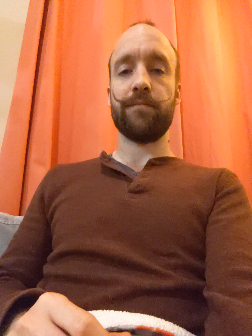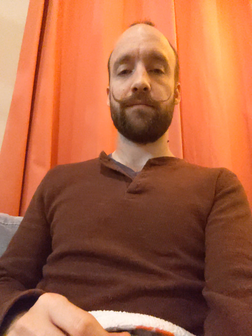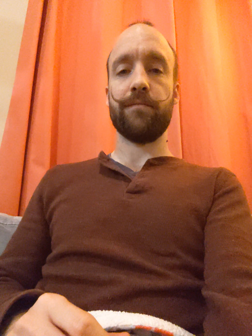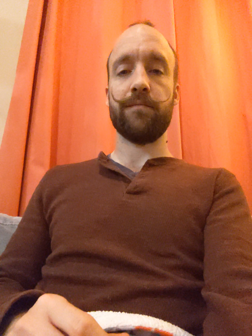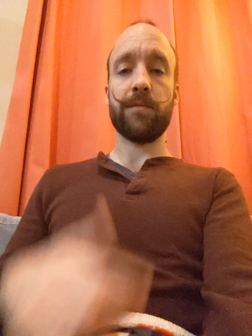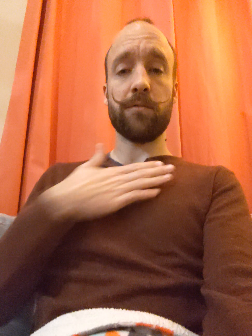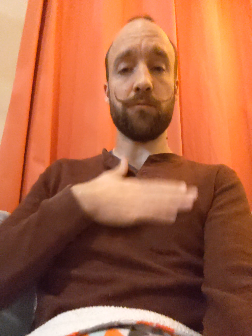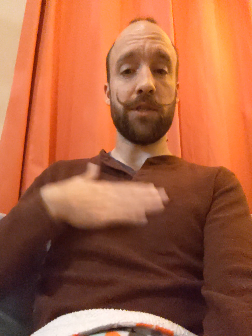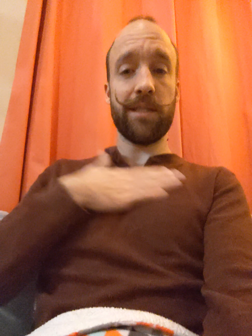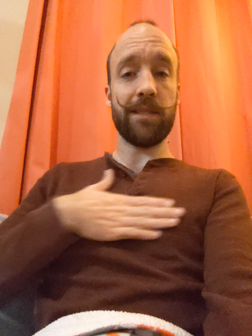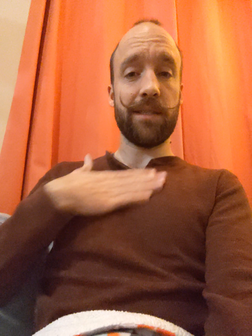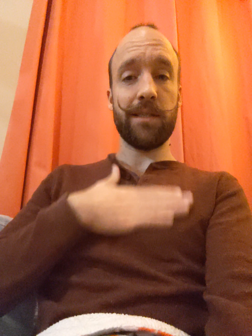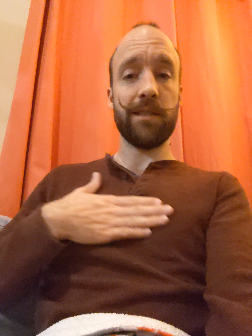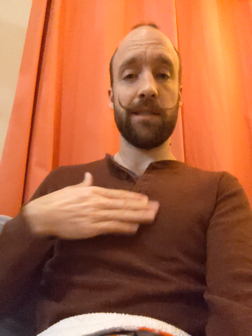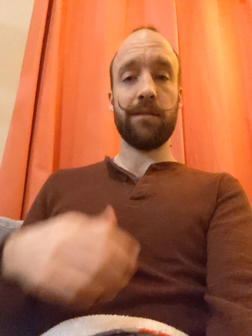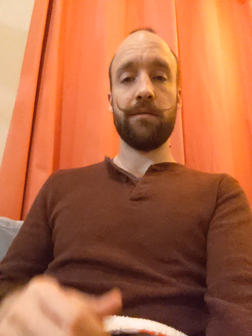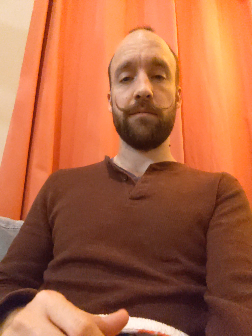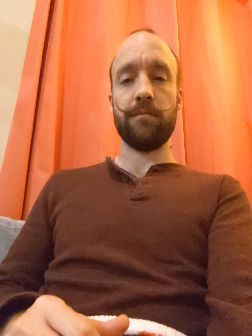please